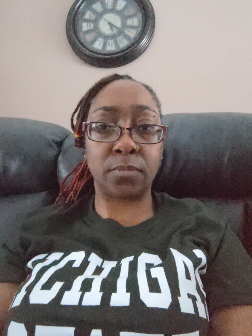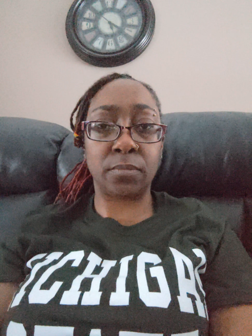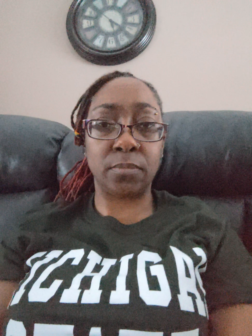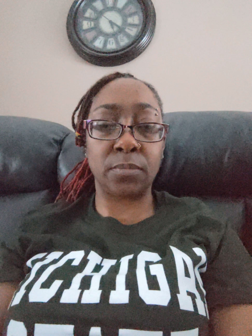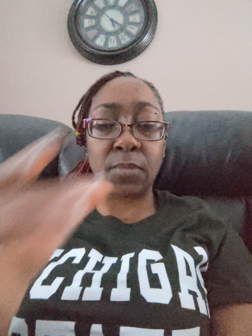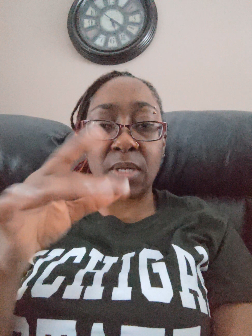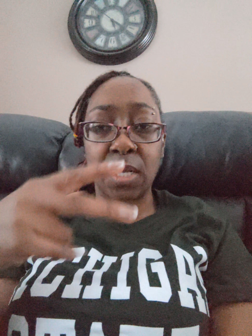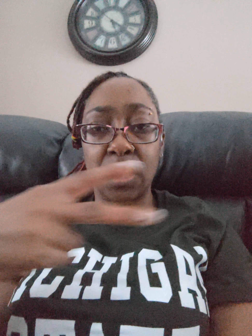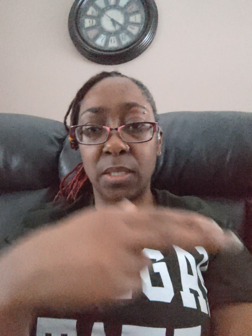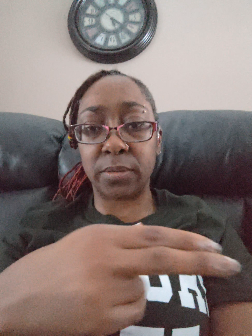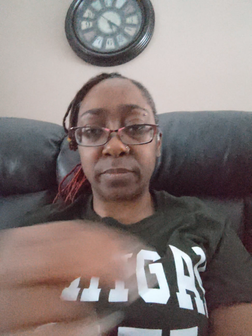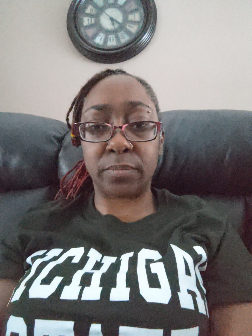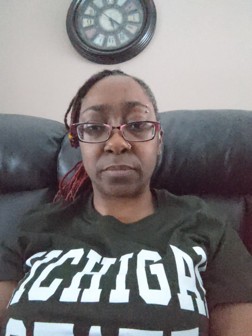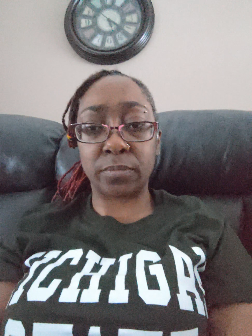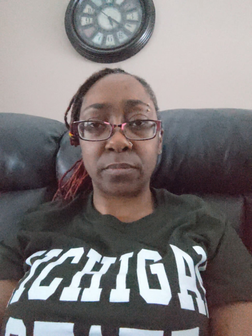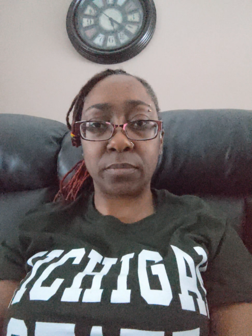cut